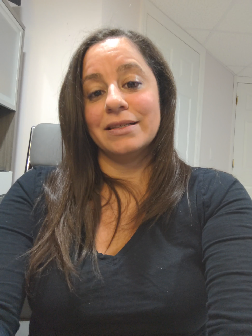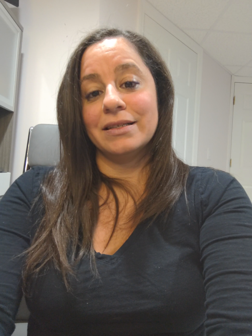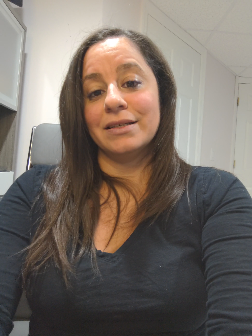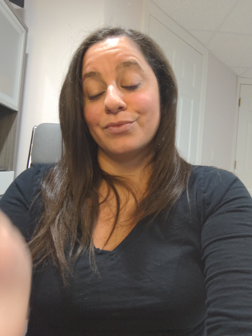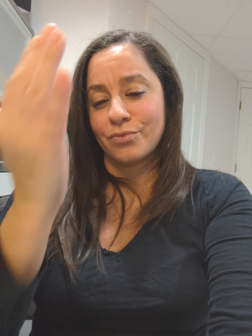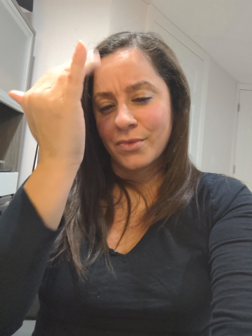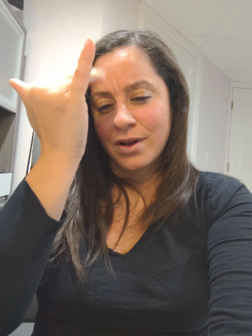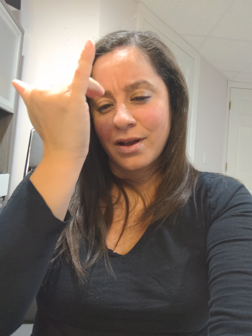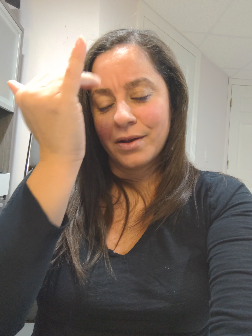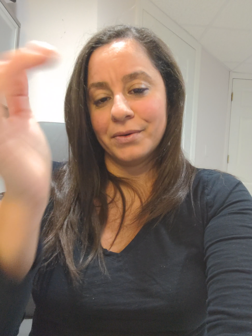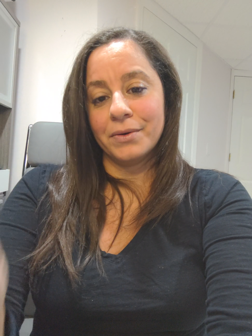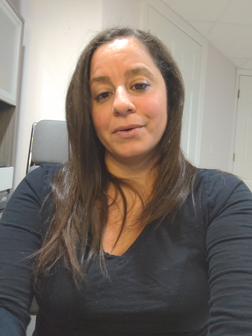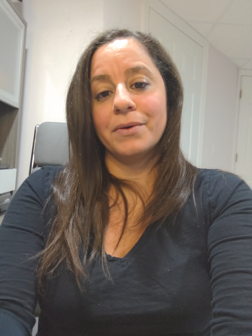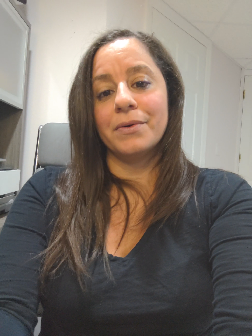why